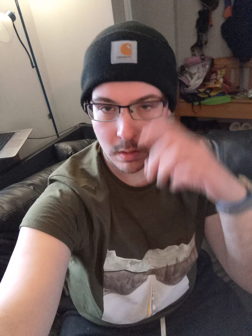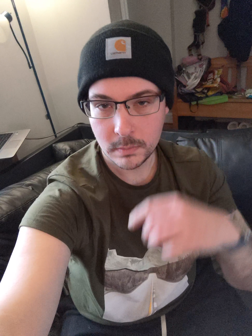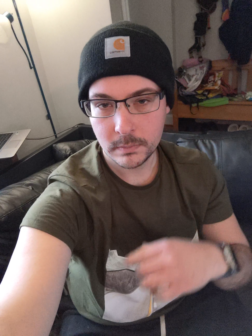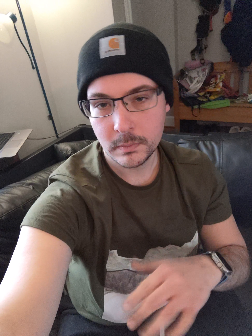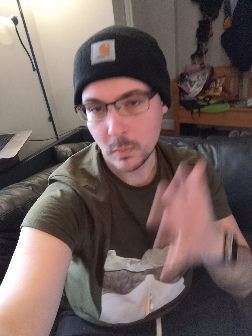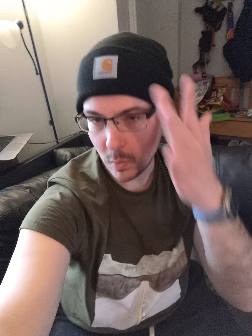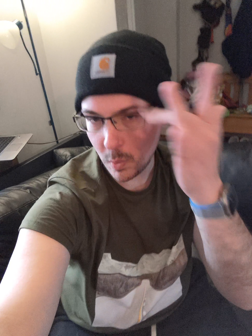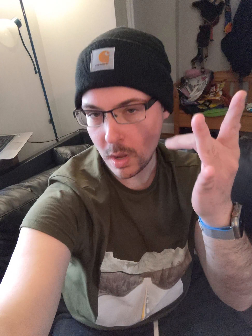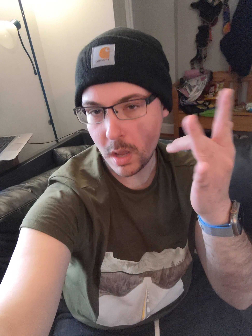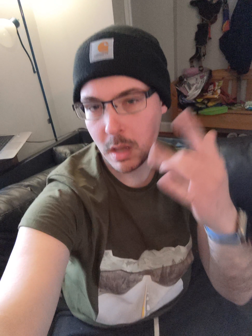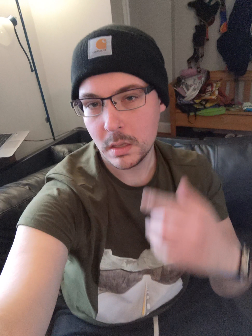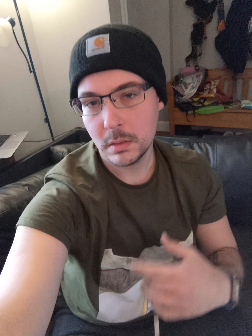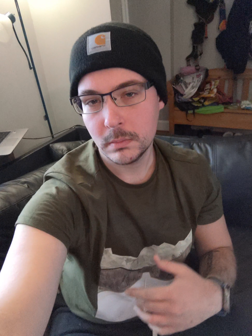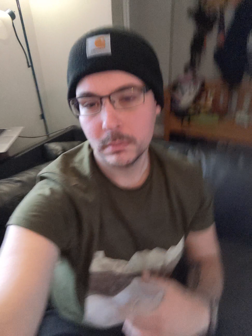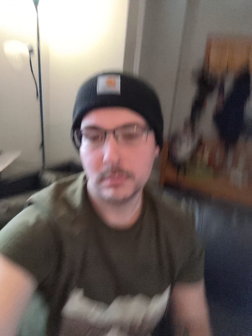why